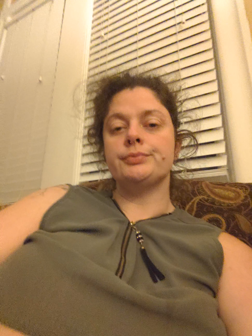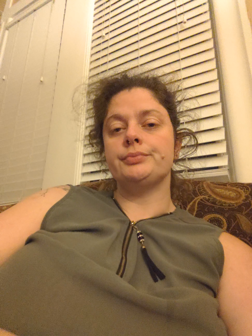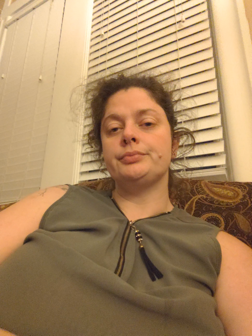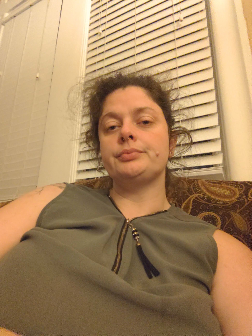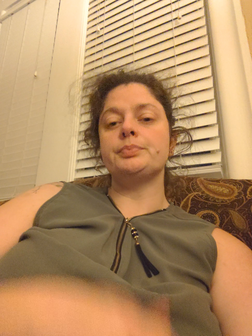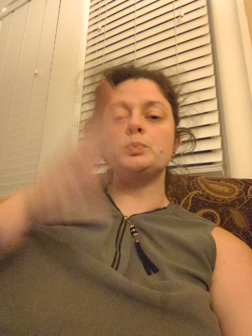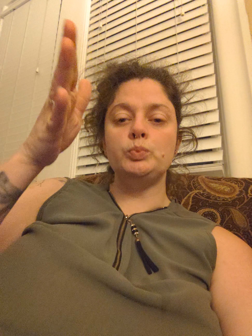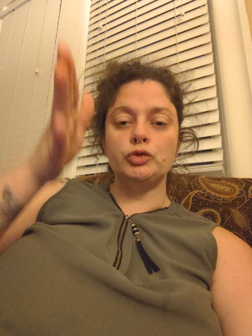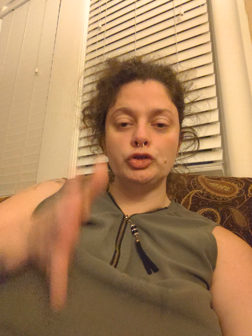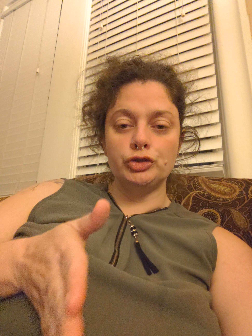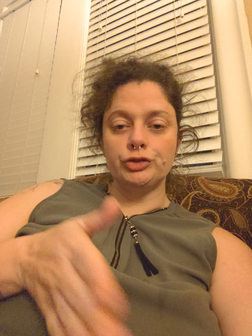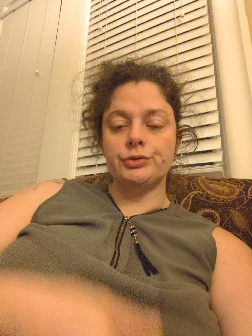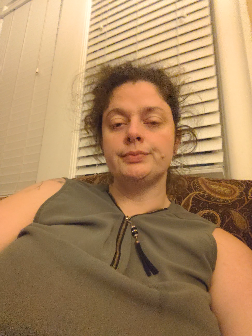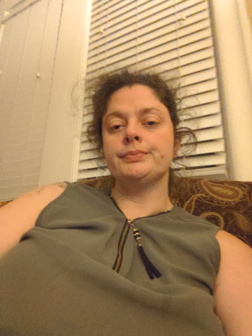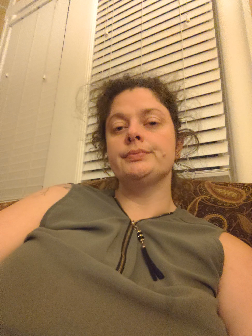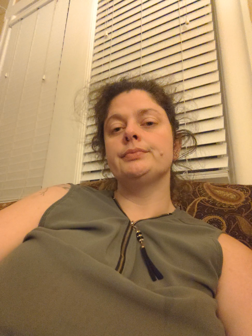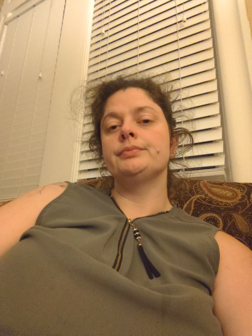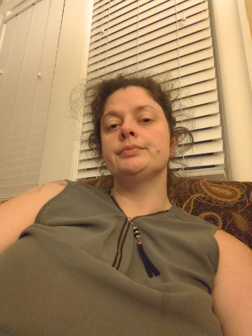person